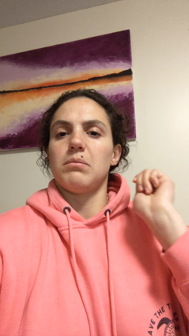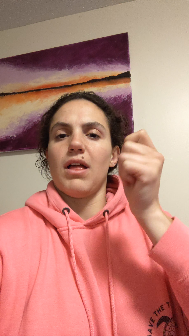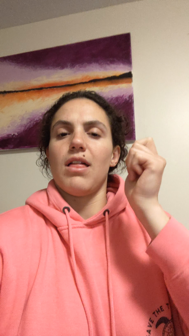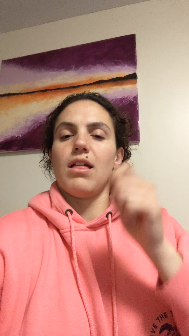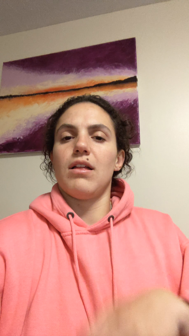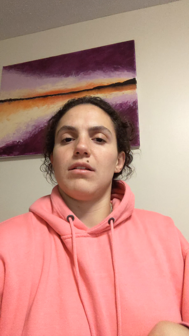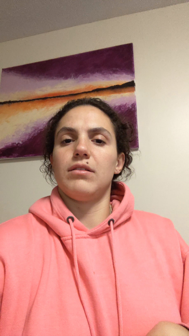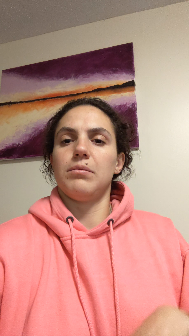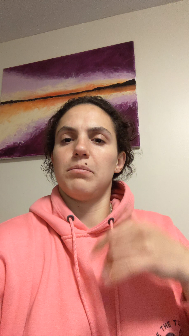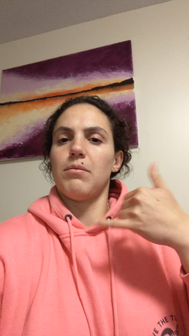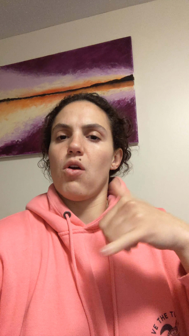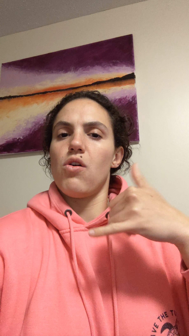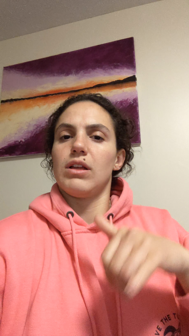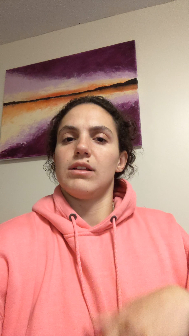party